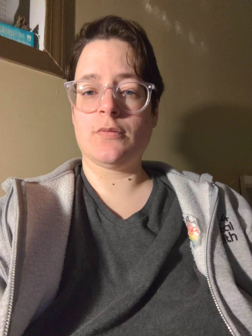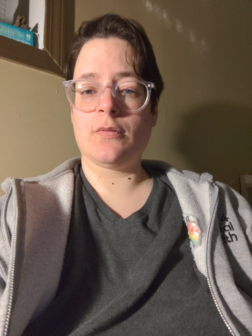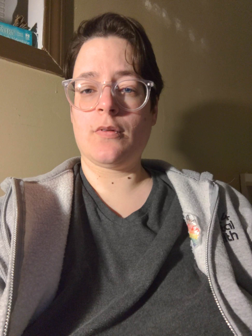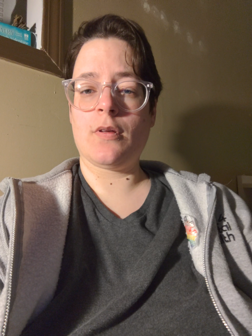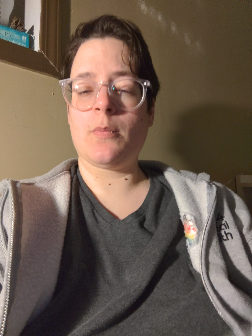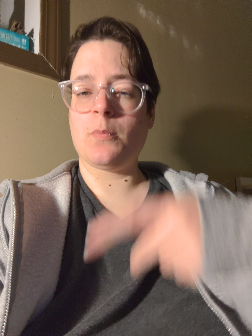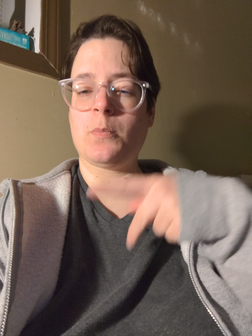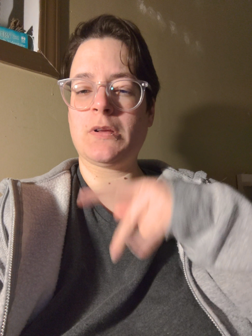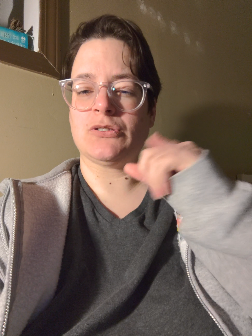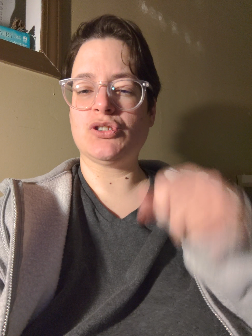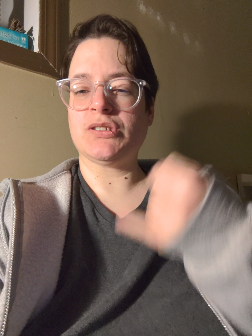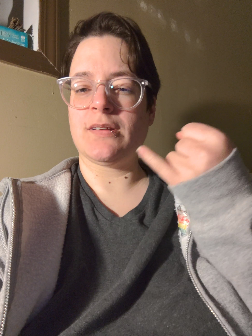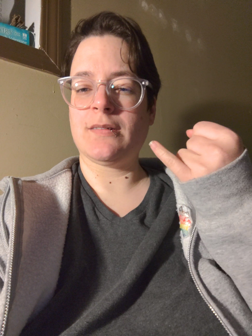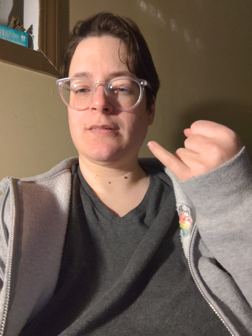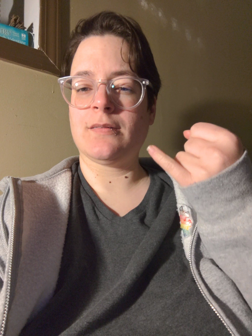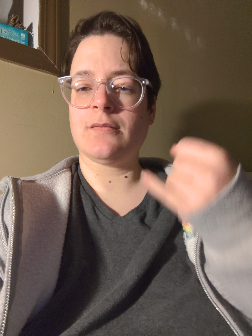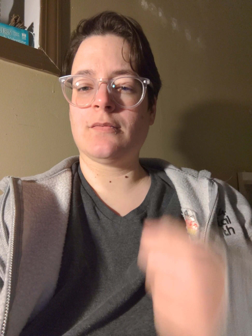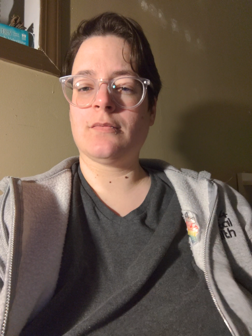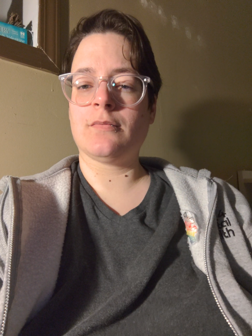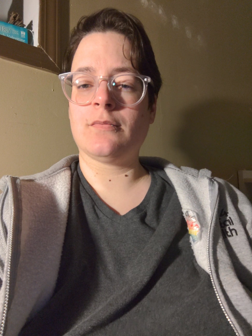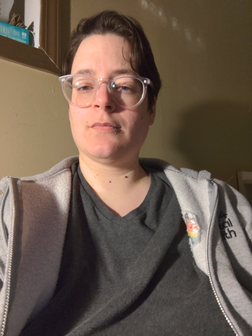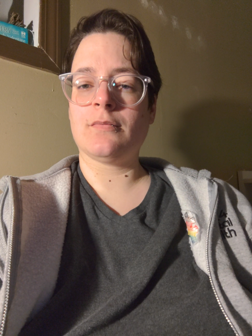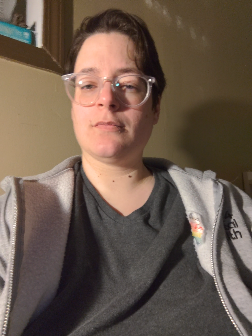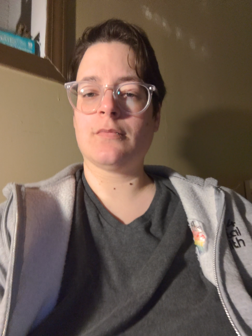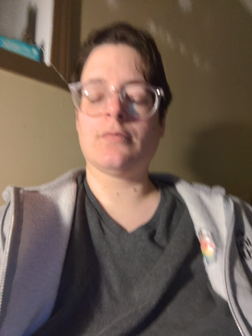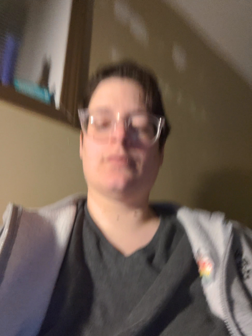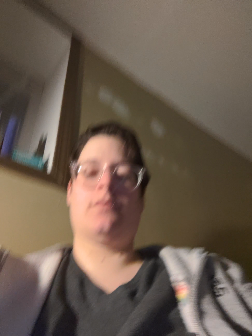pajamas